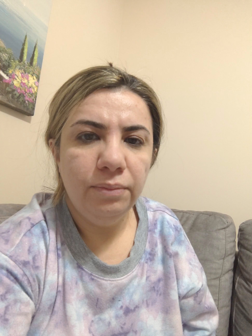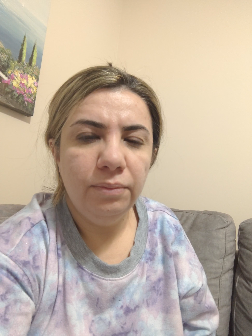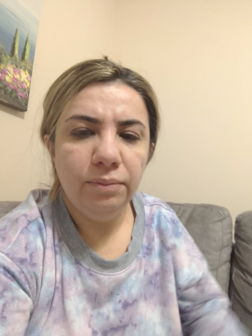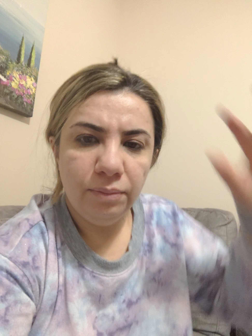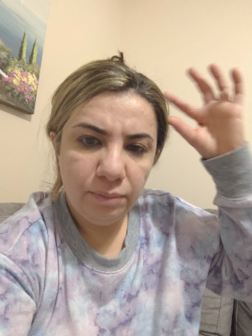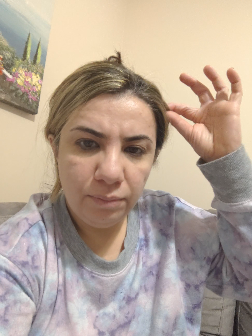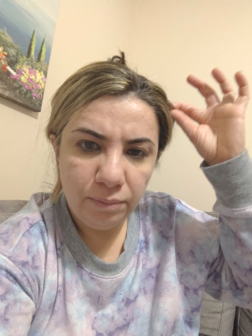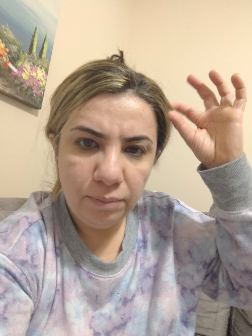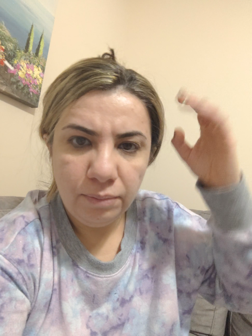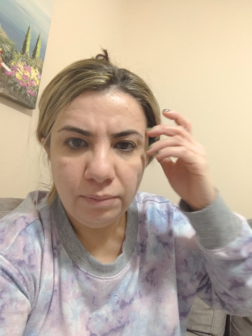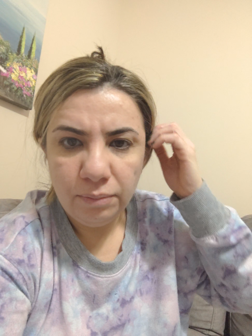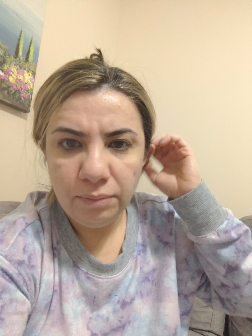hair